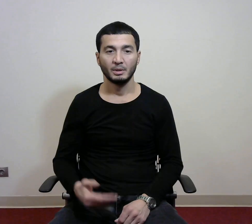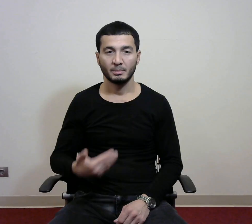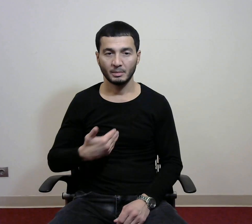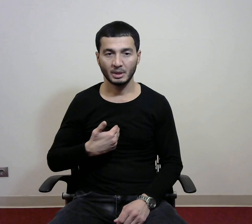mən